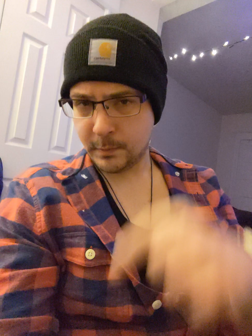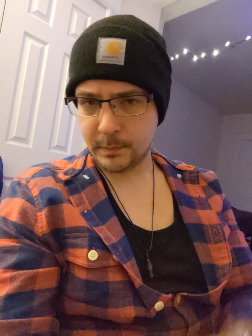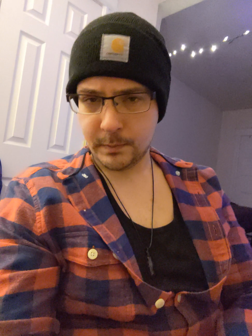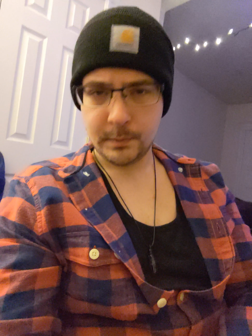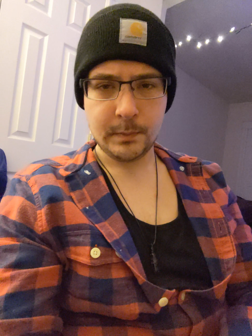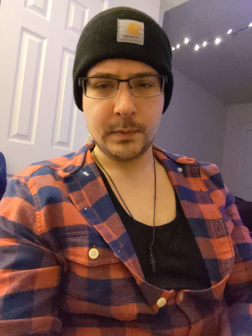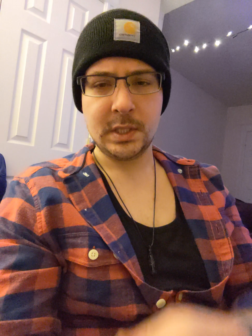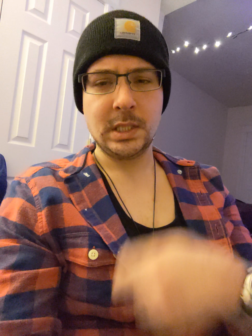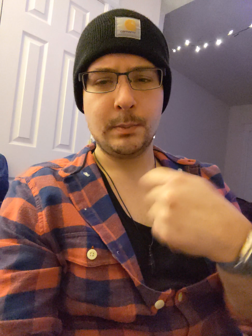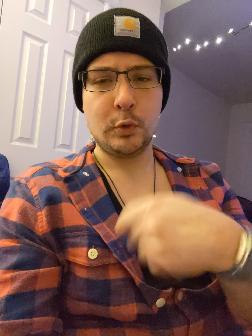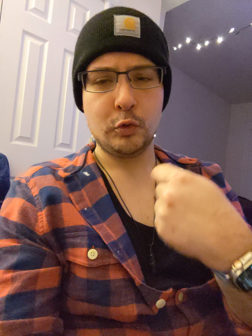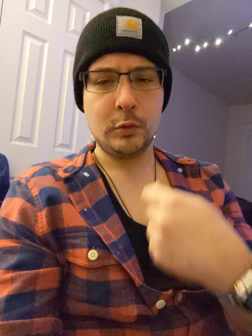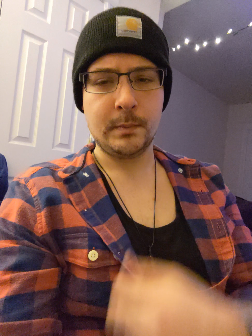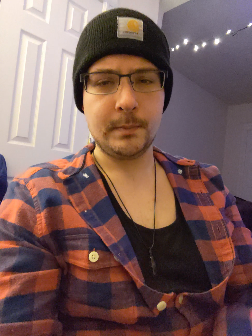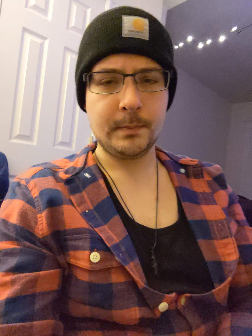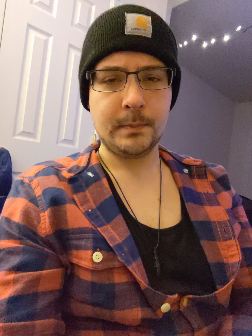zipper